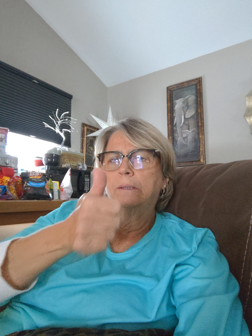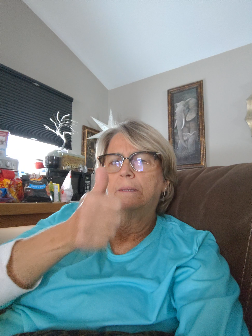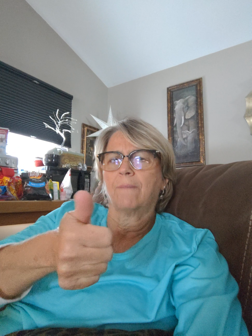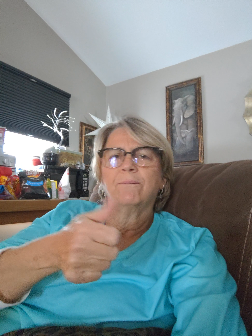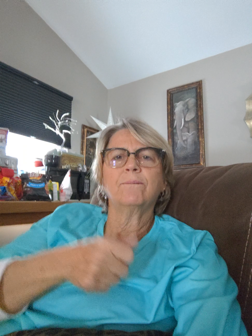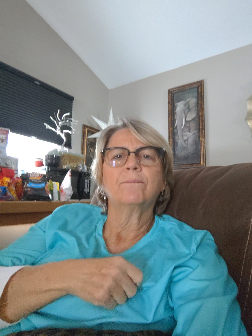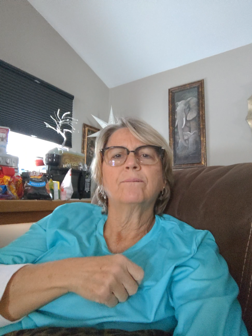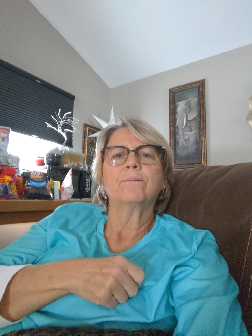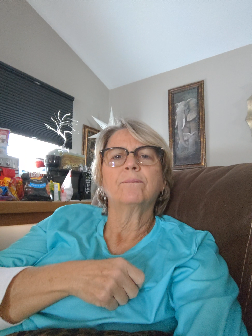yourself